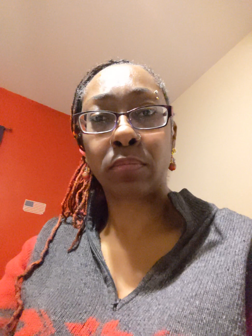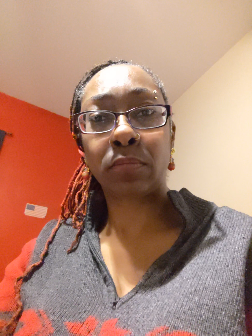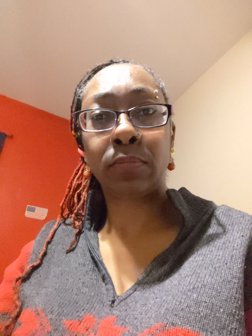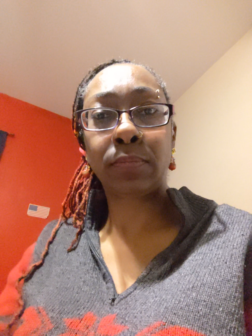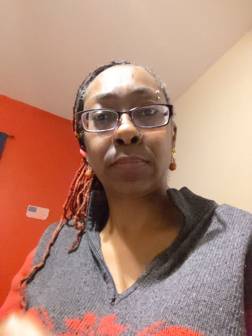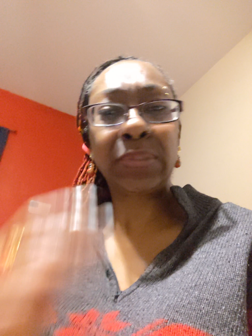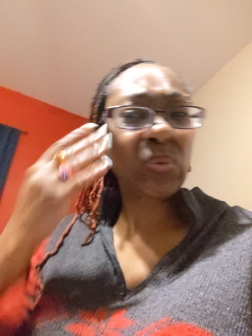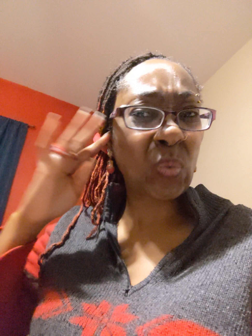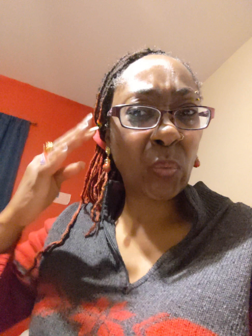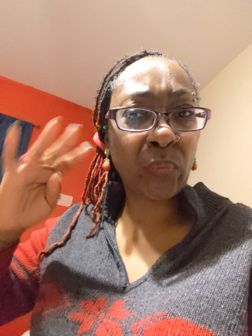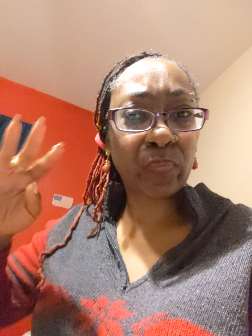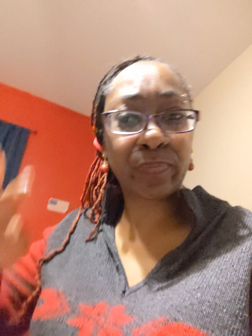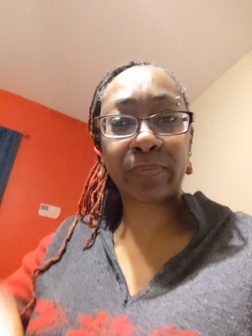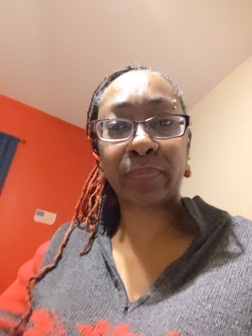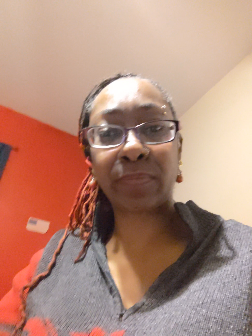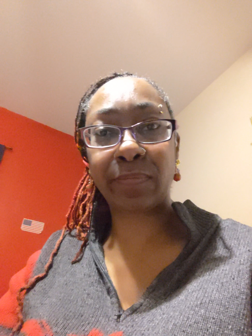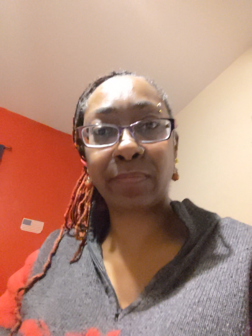noisy